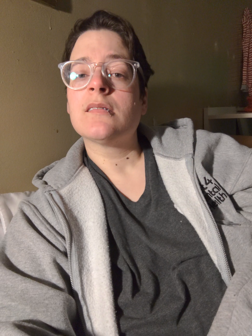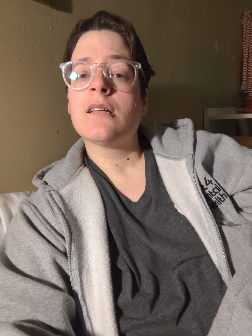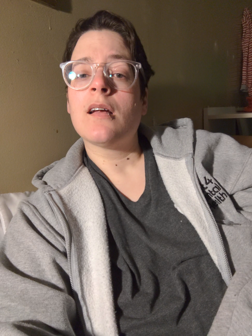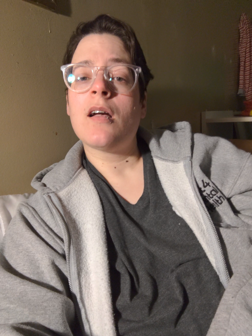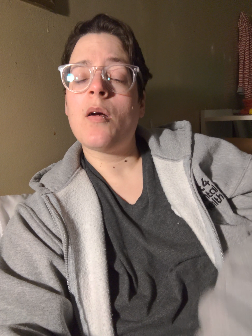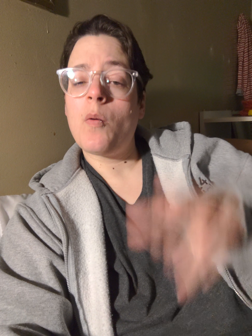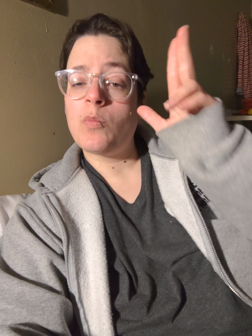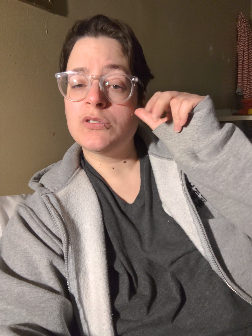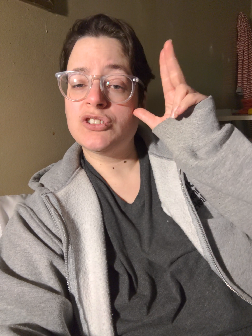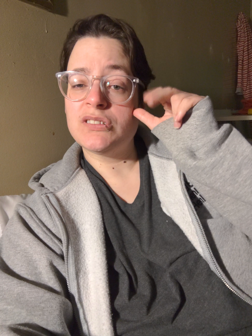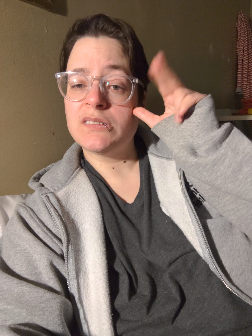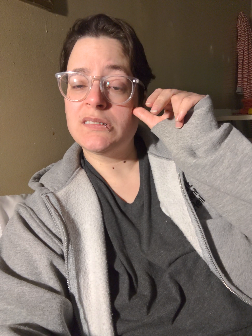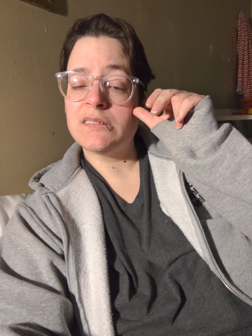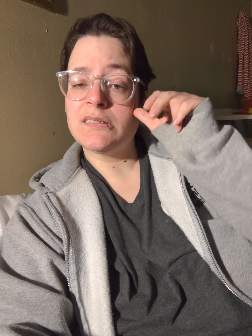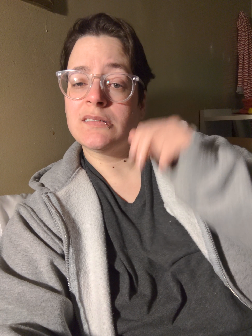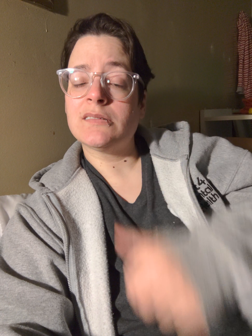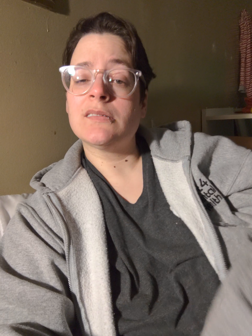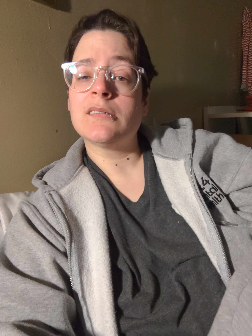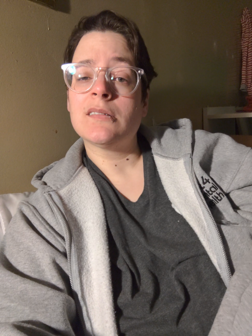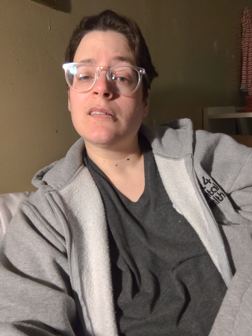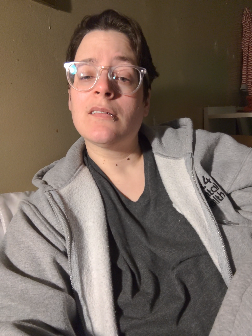horse